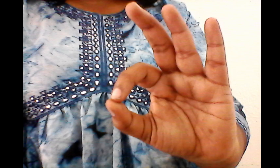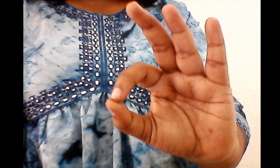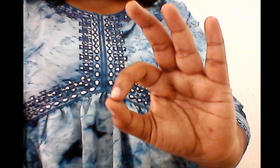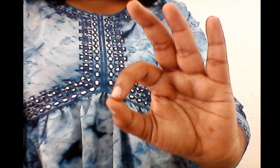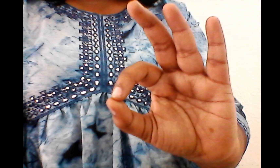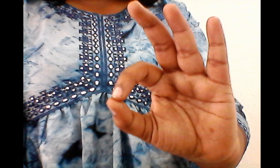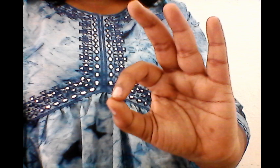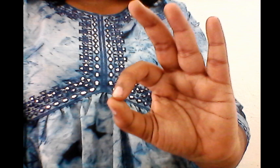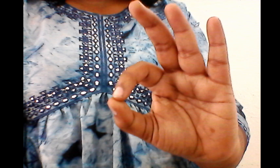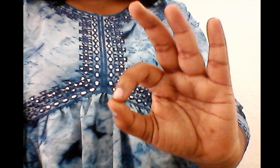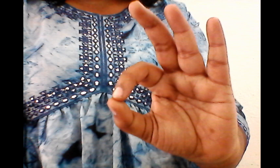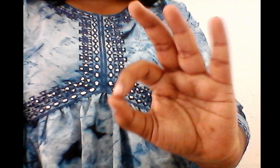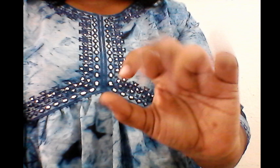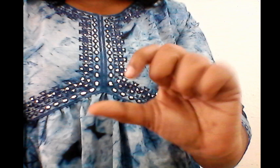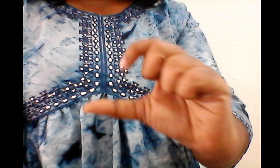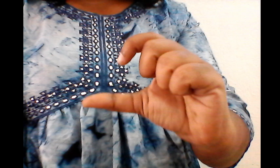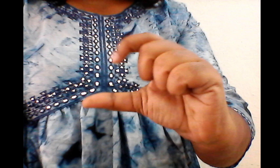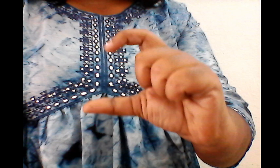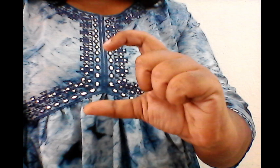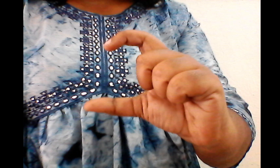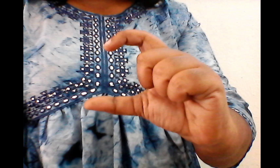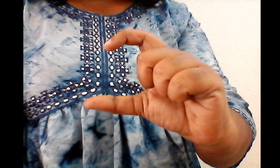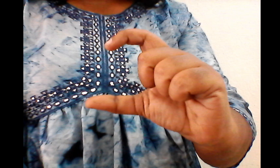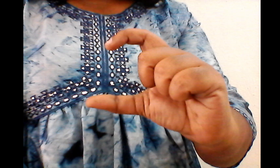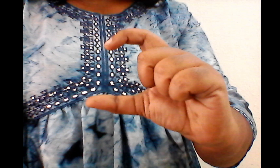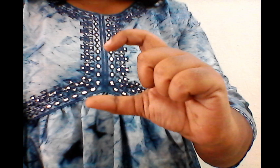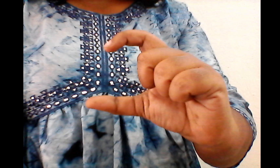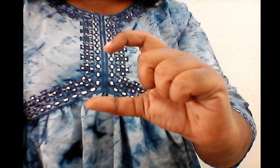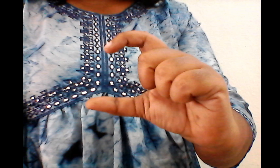ഓ